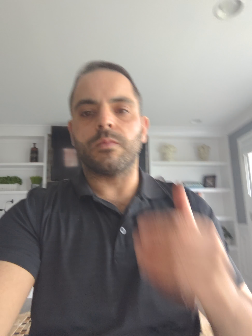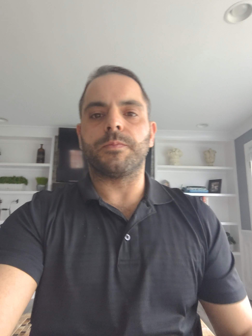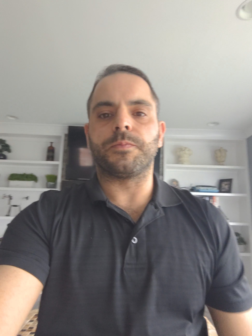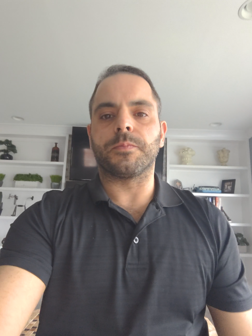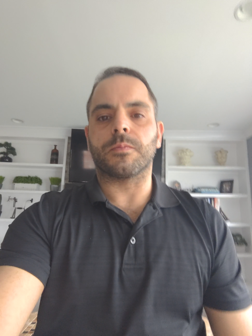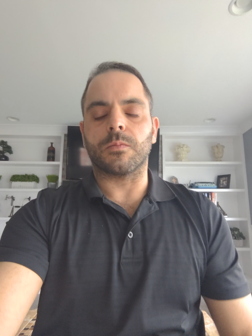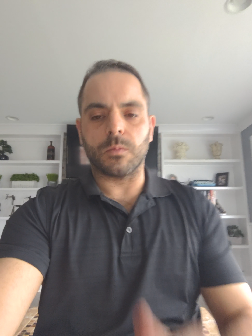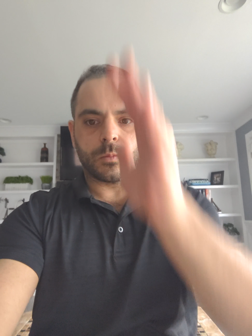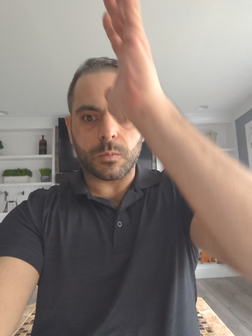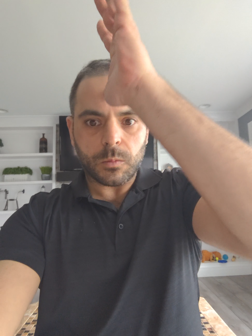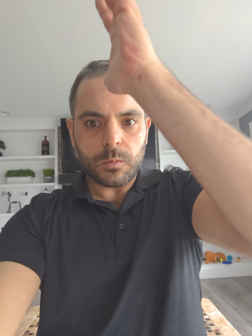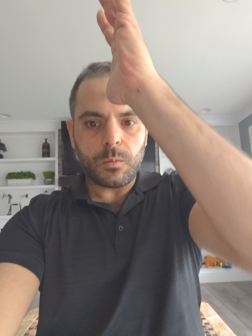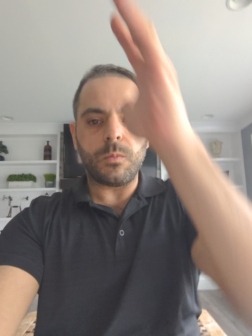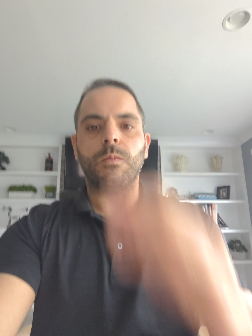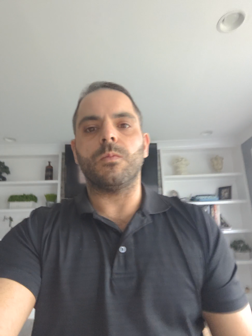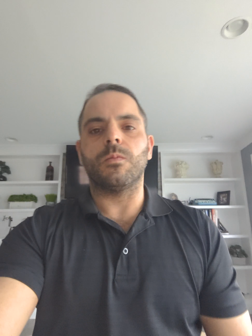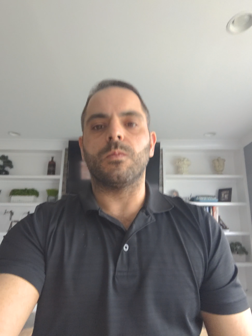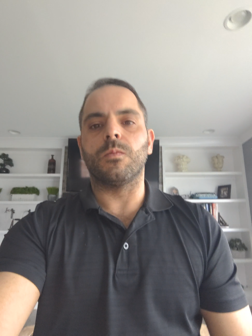dad